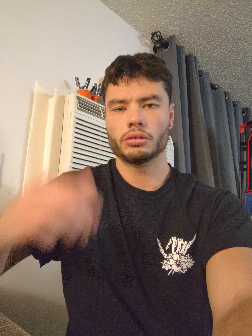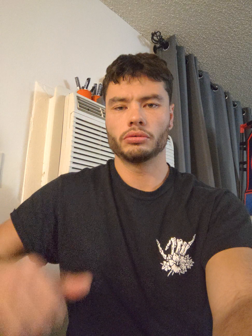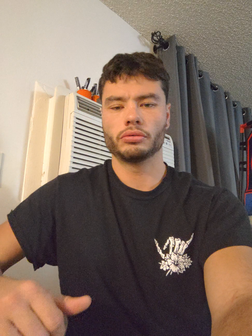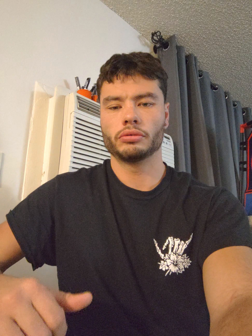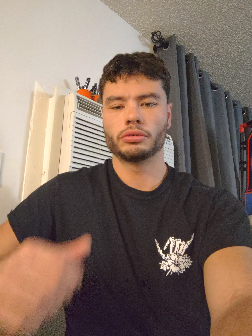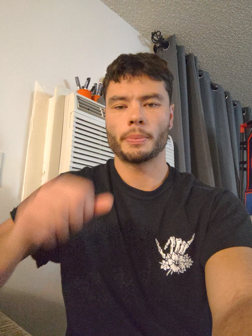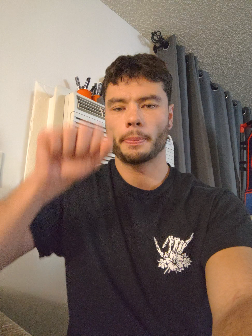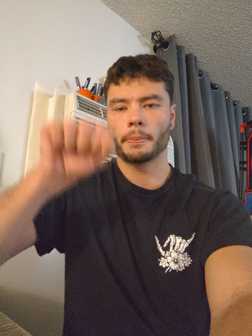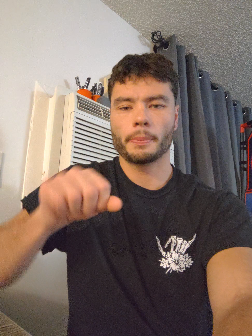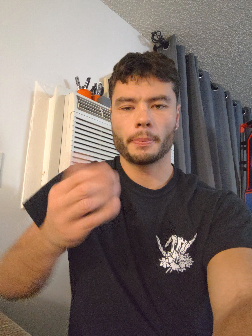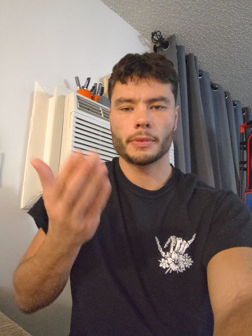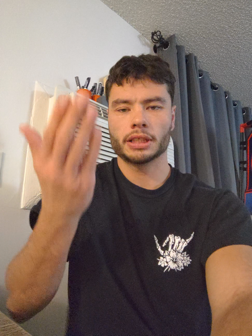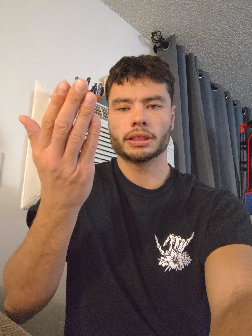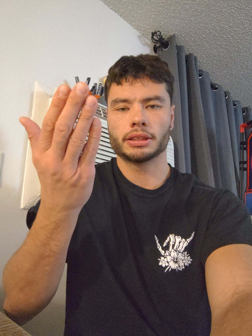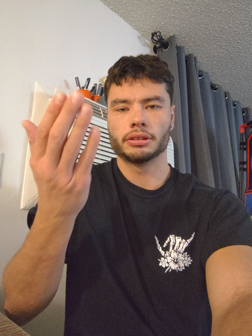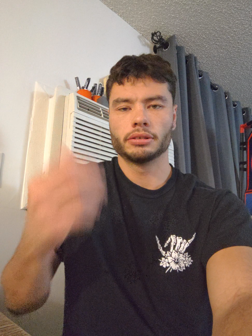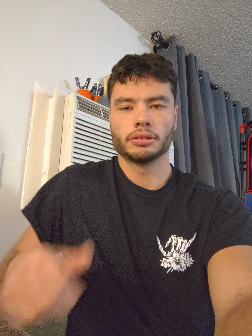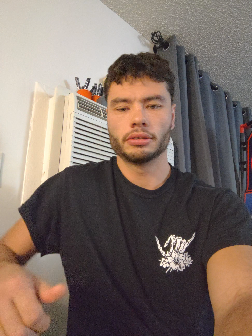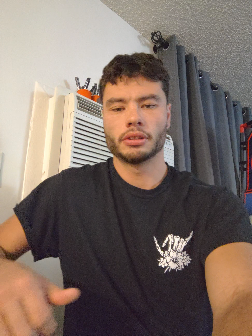mitten